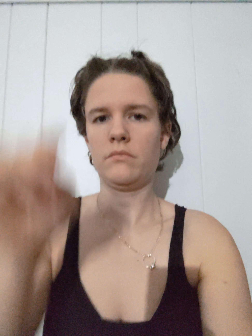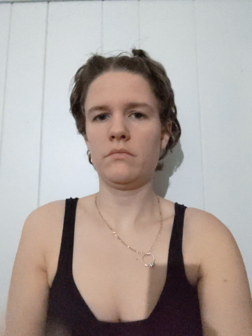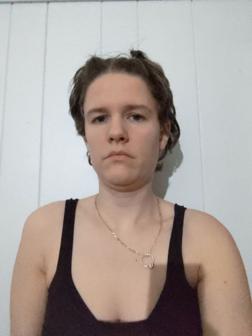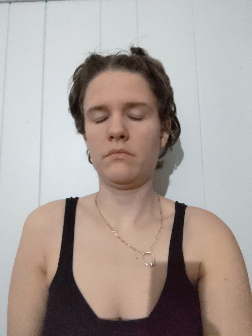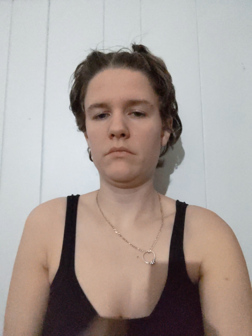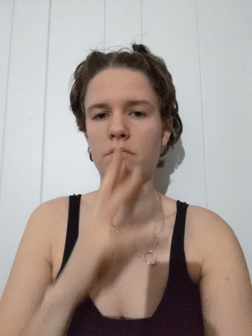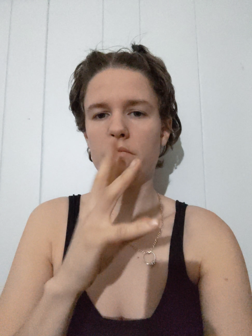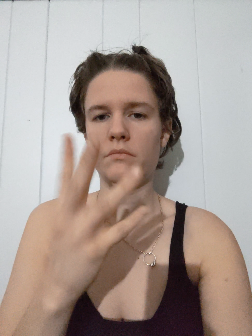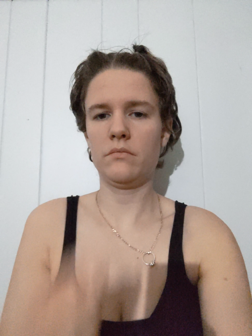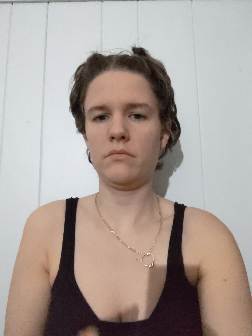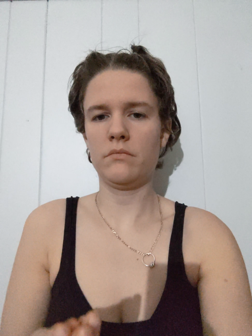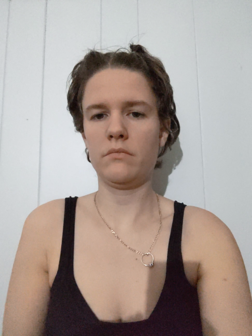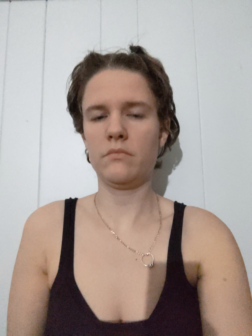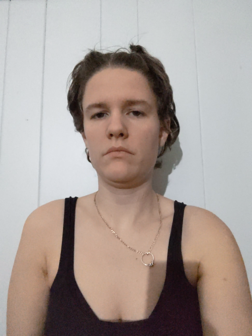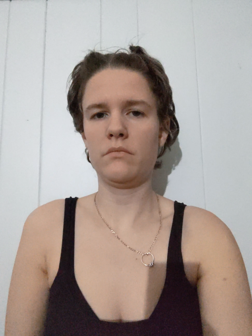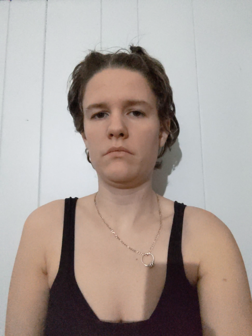wet